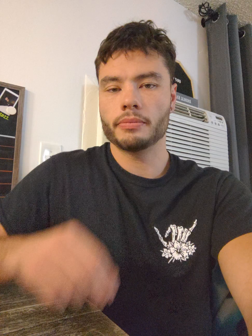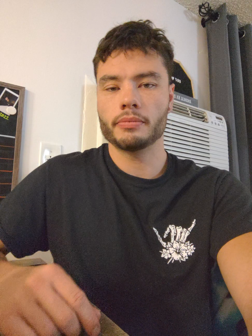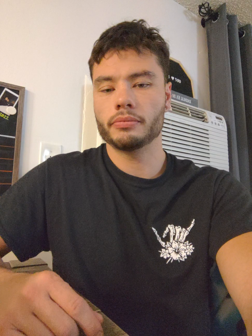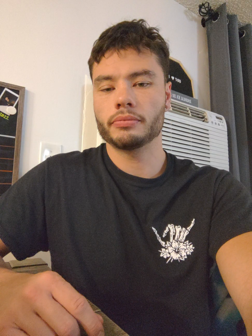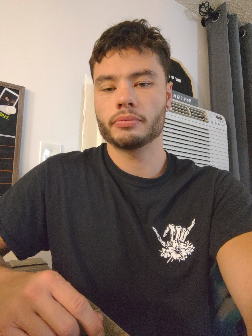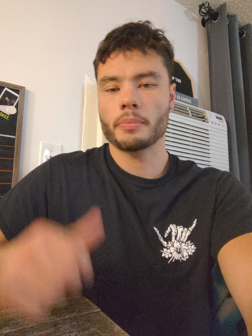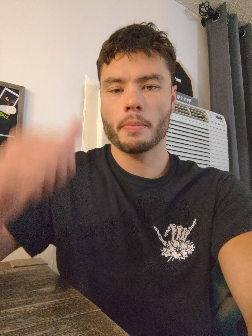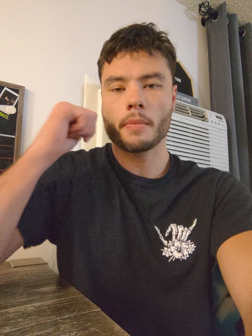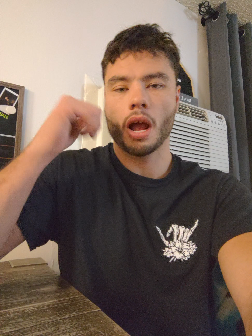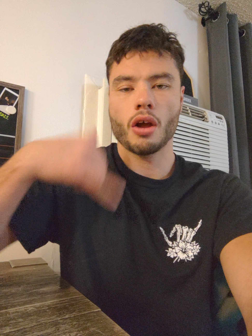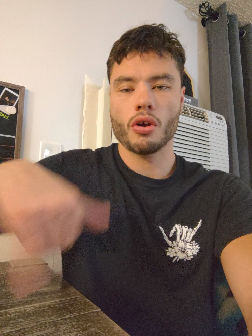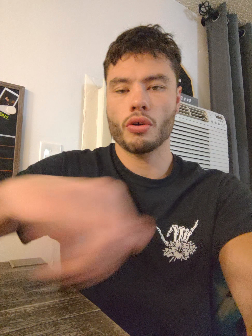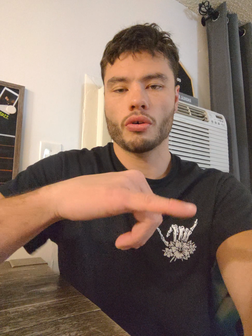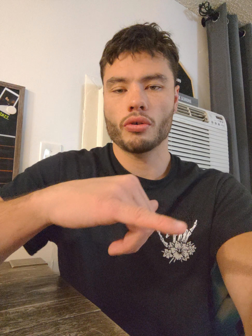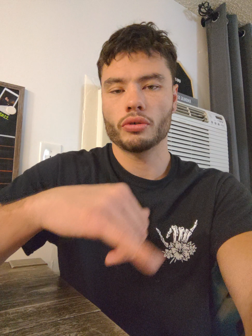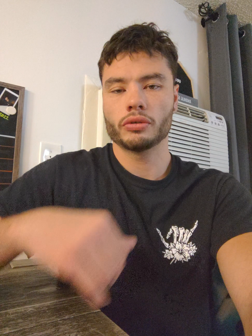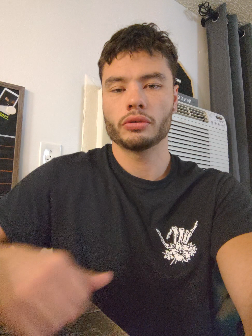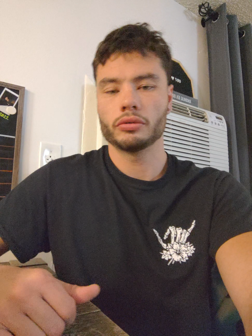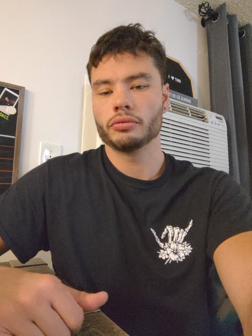backyard